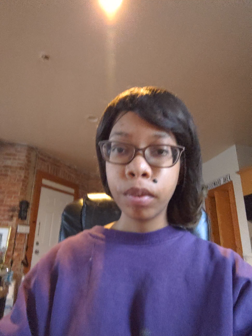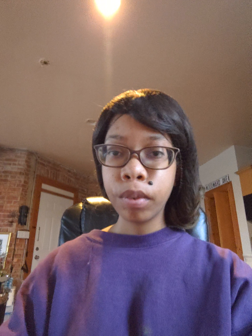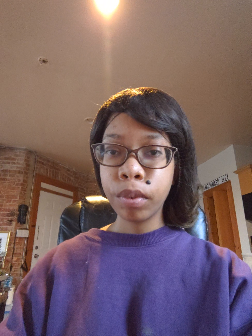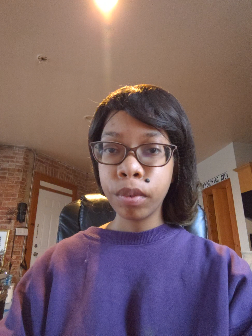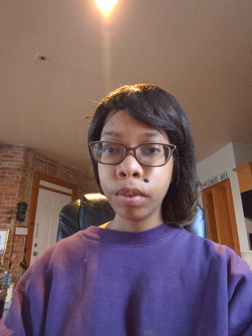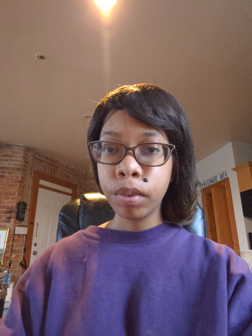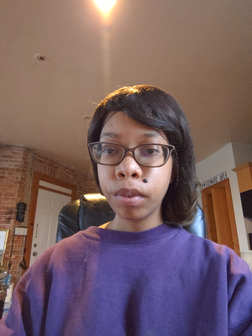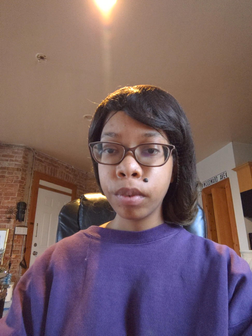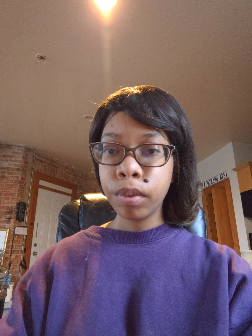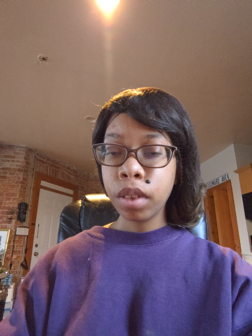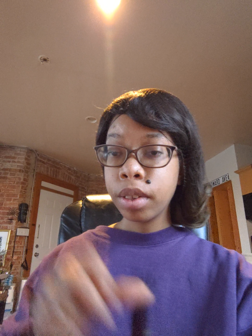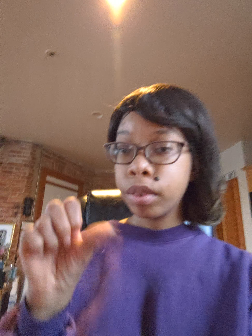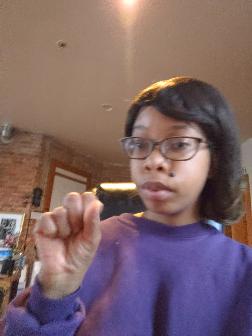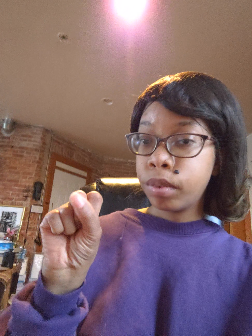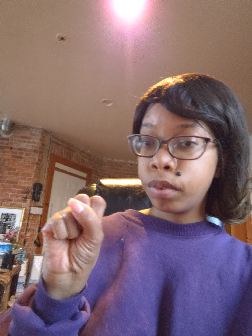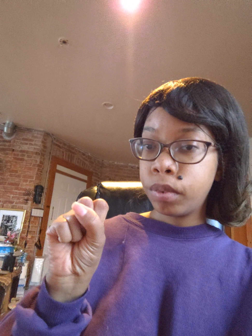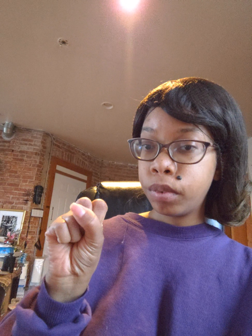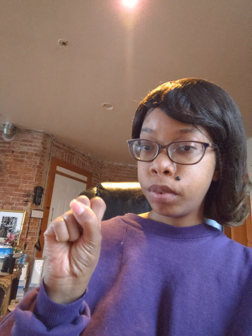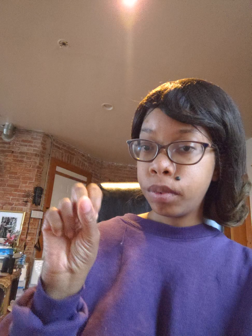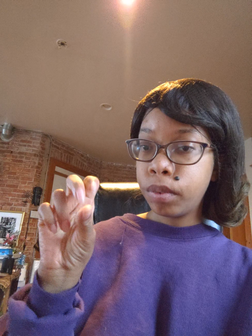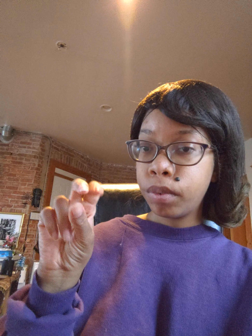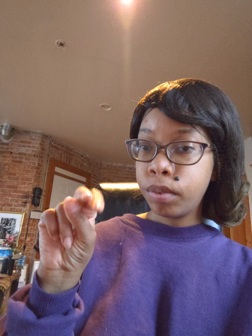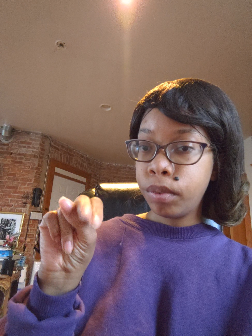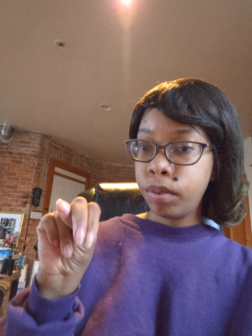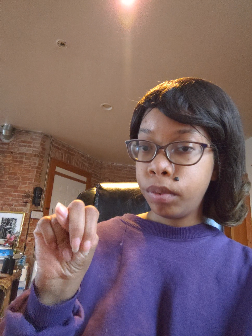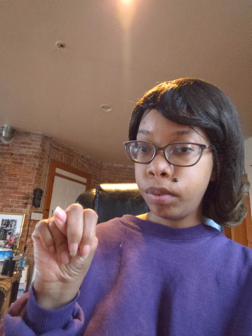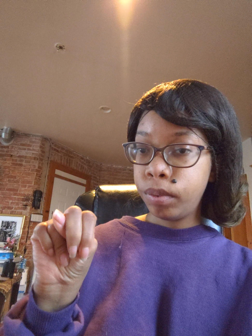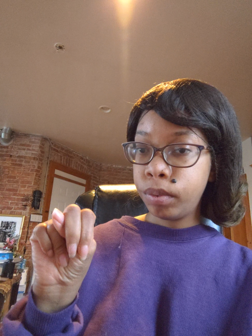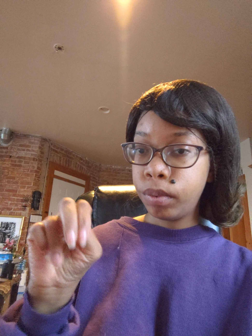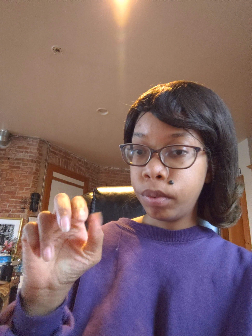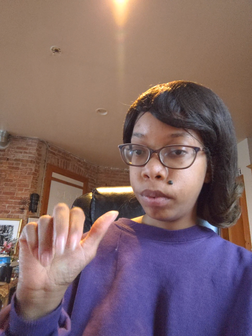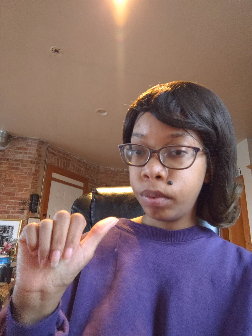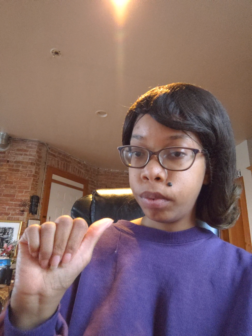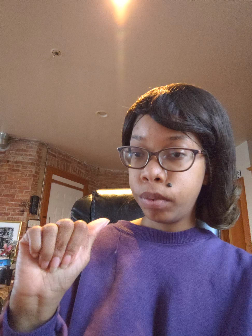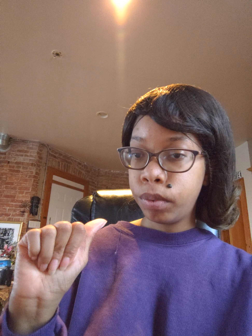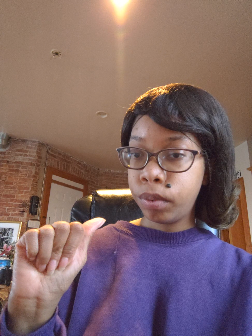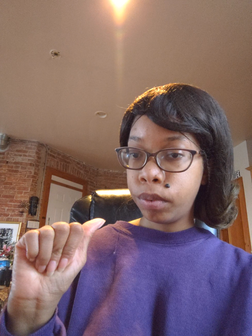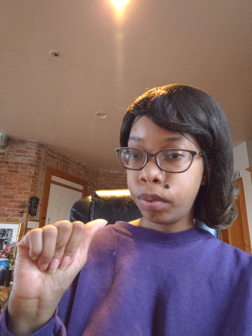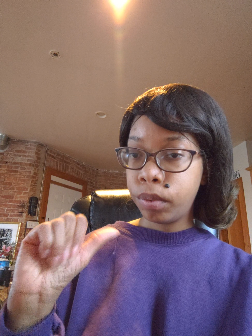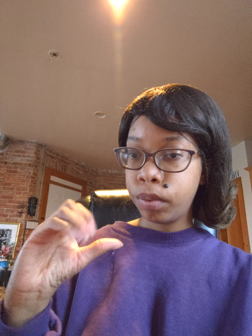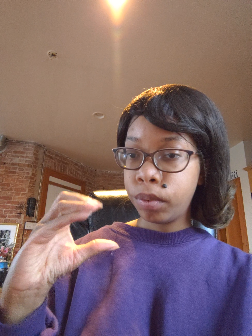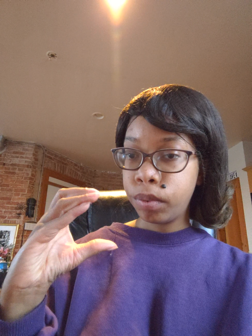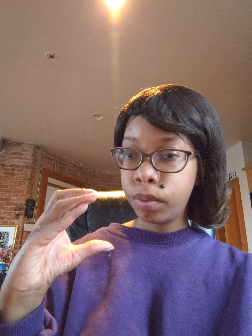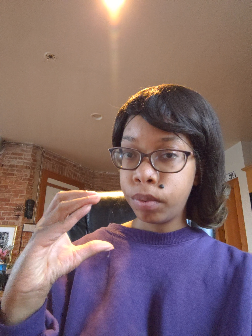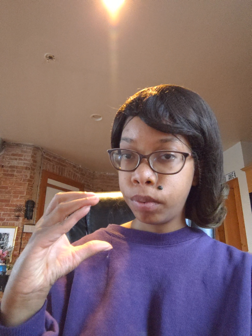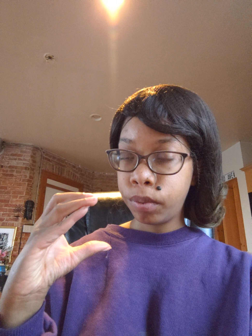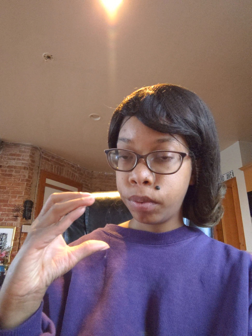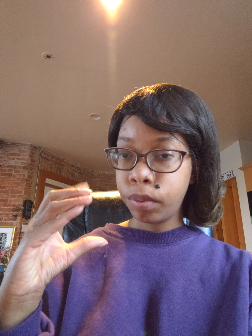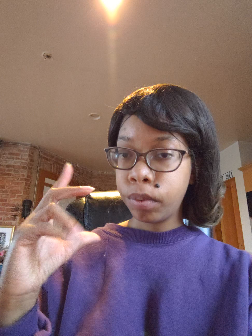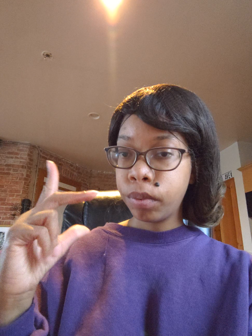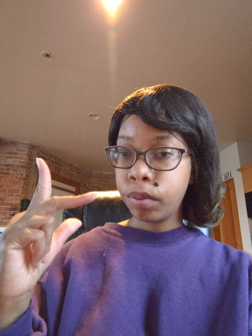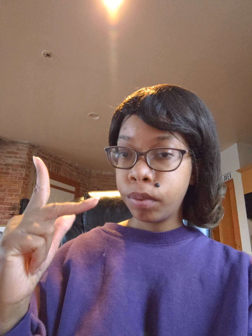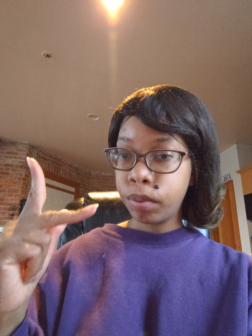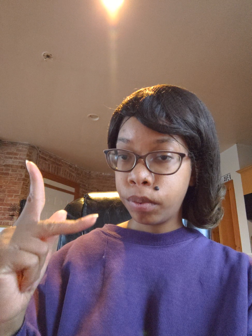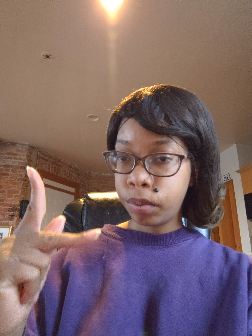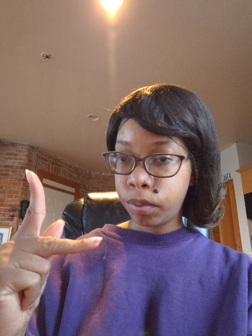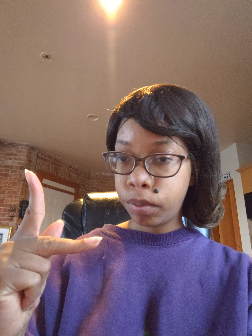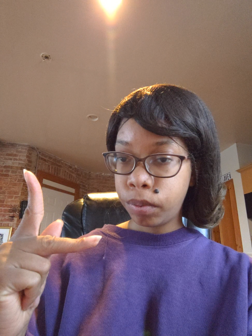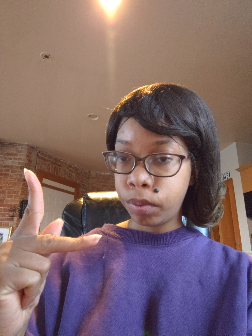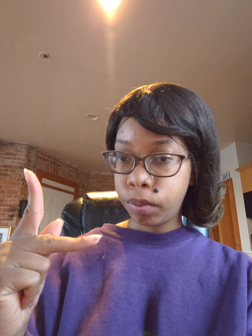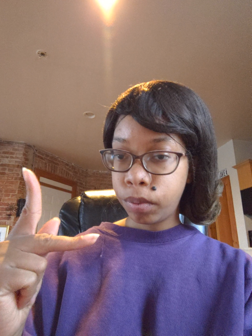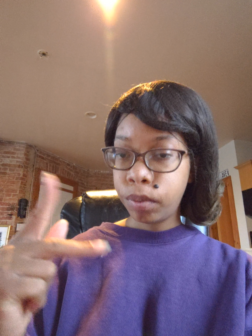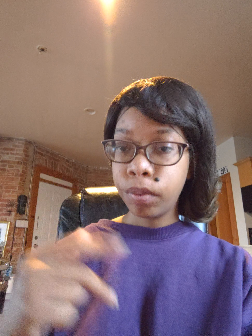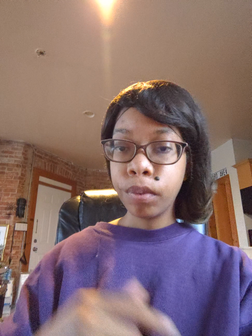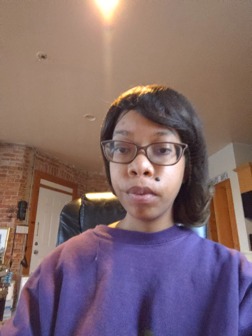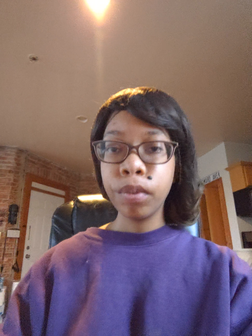snack